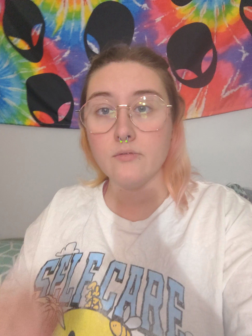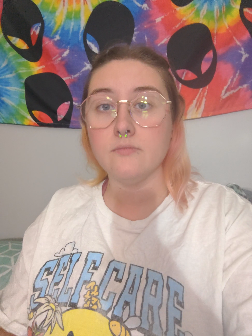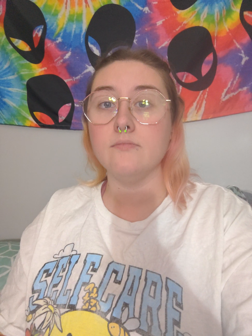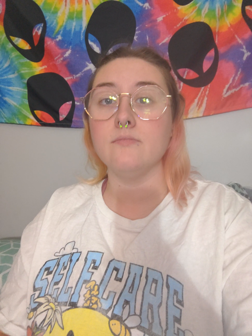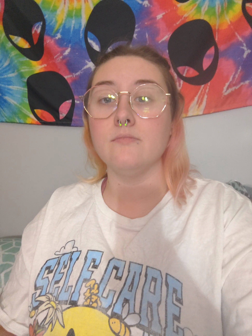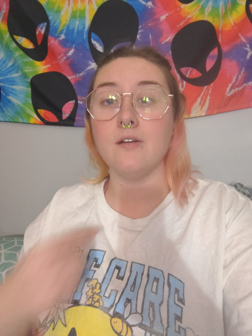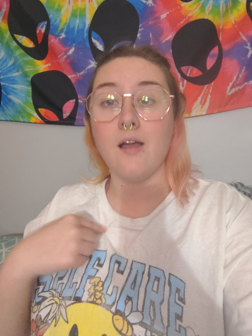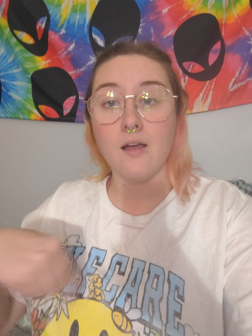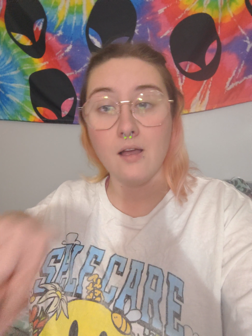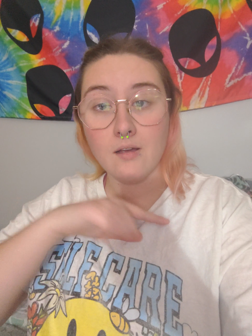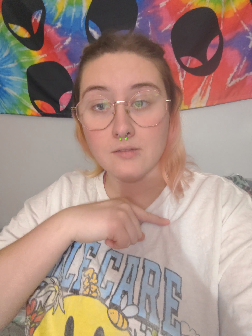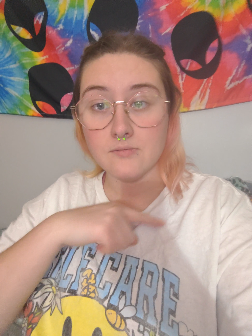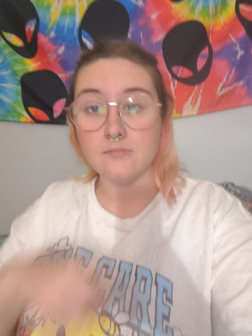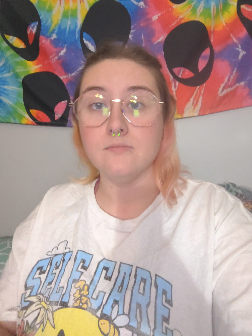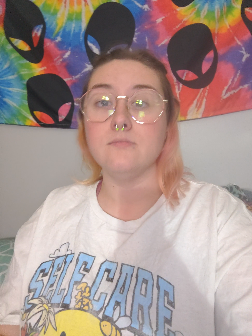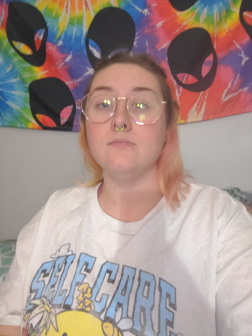we